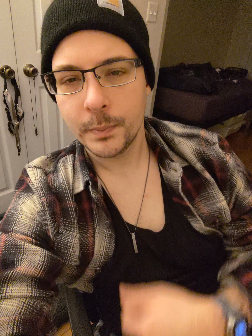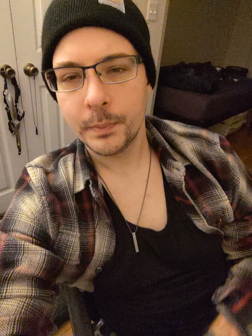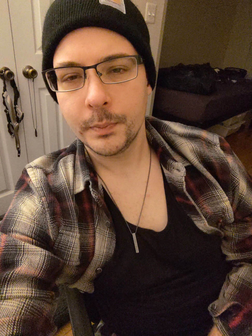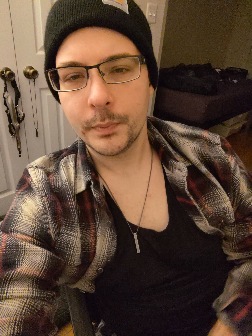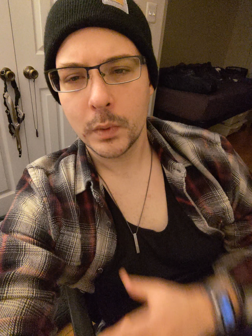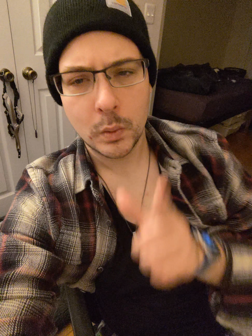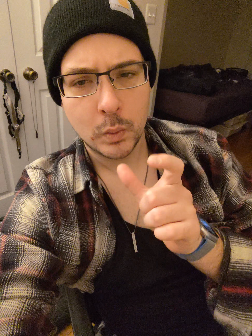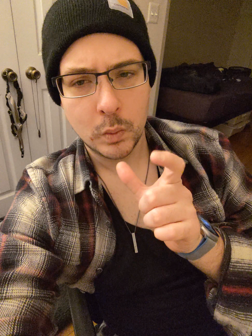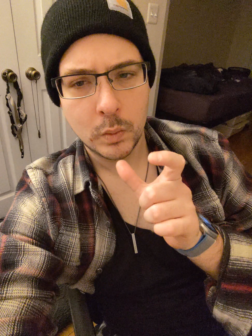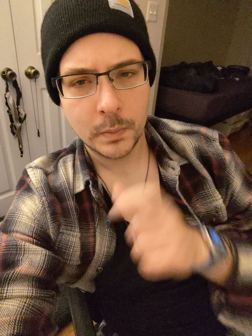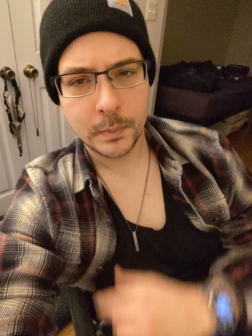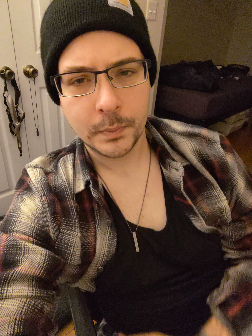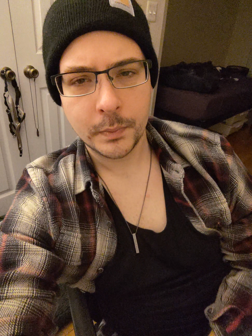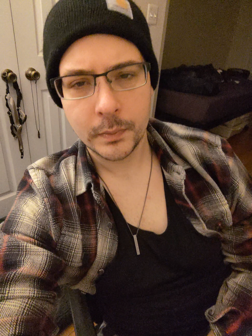who